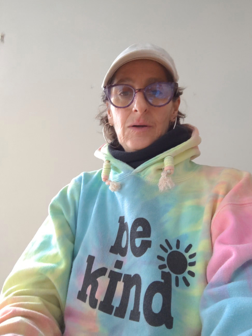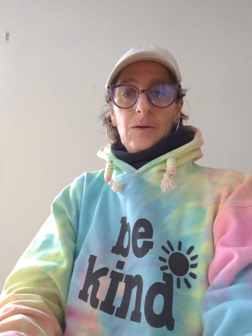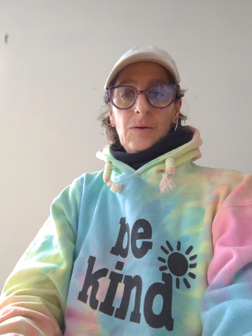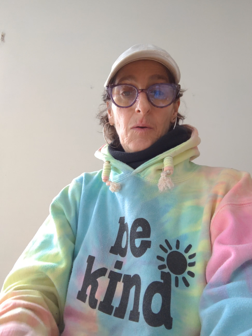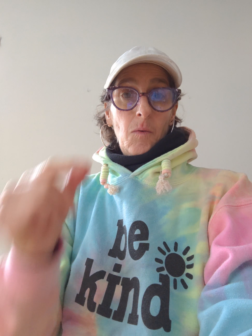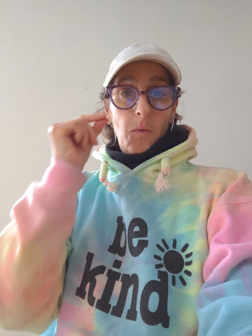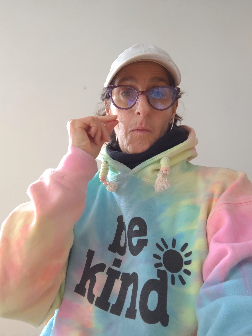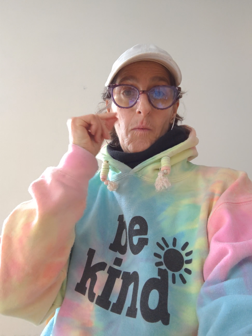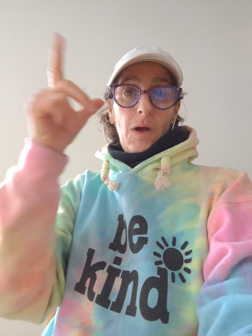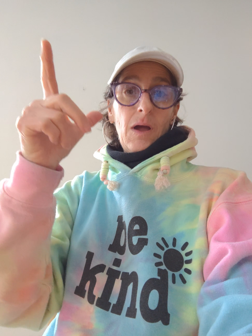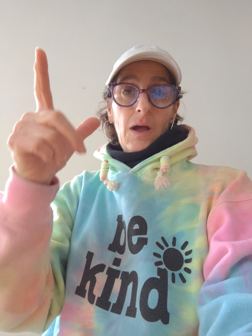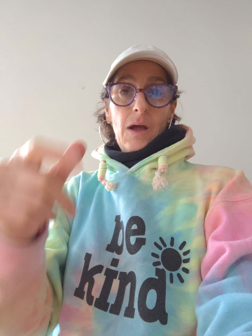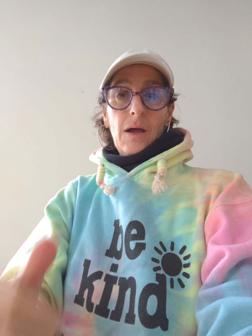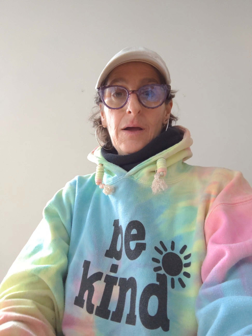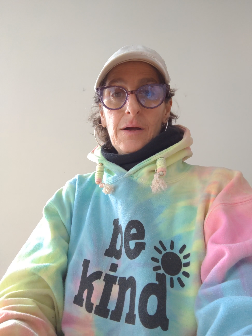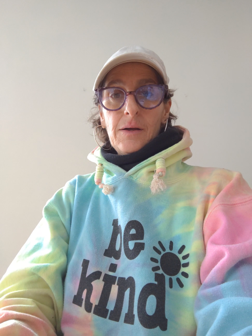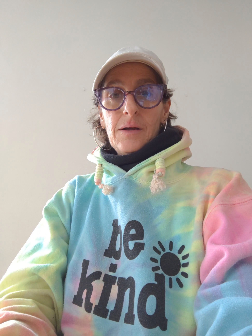wake